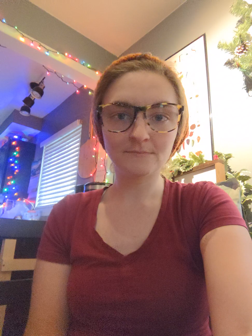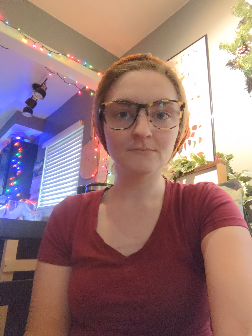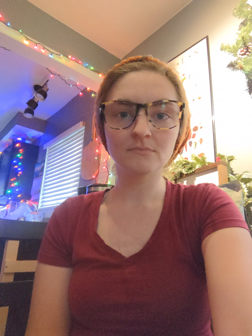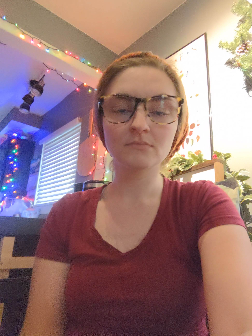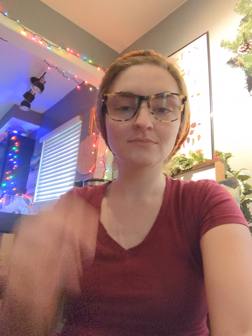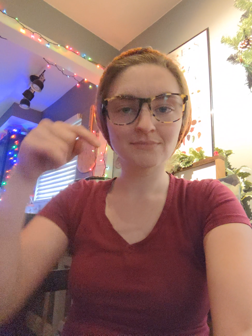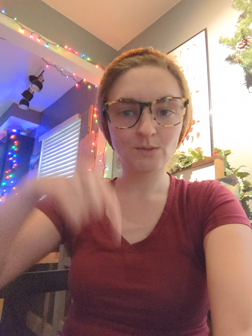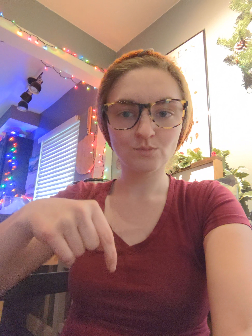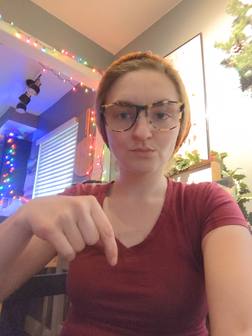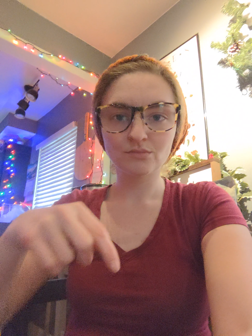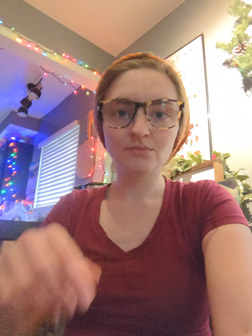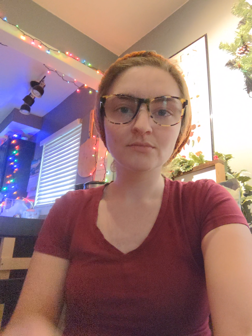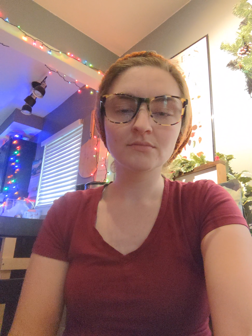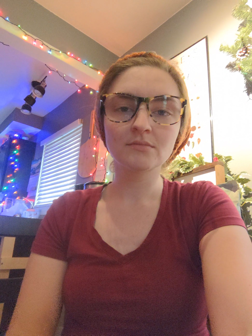down